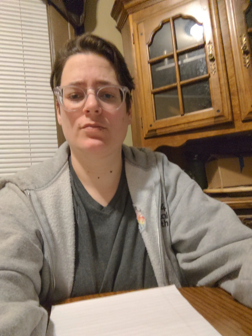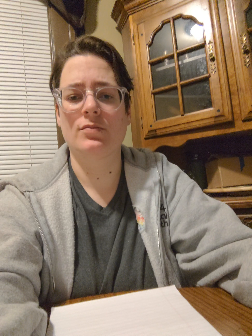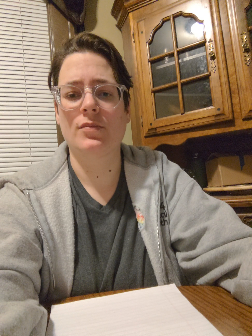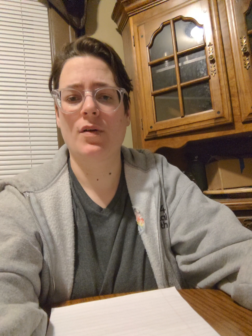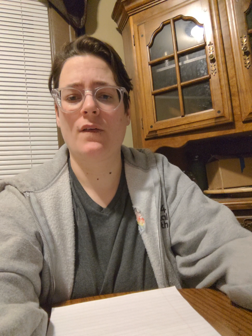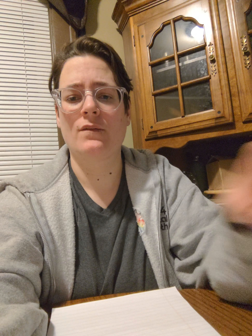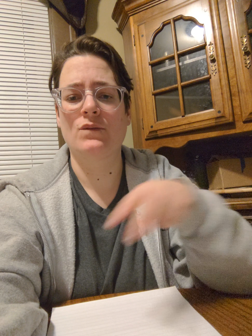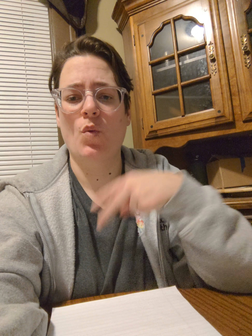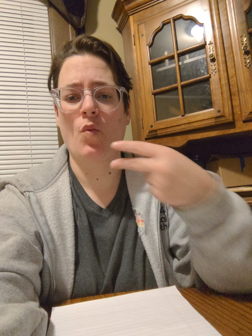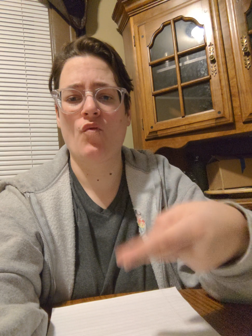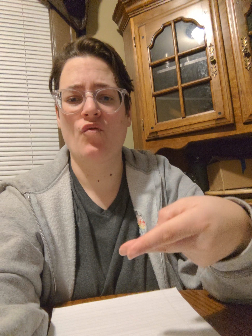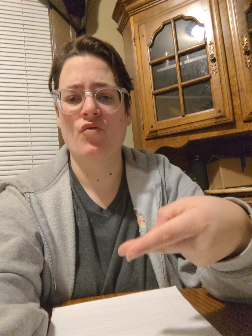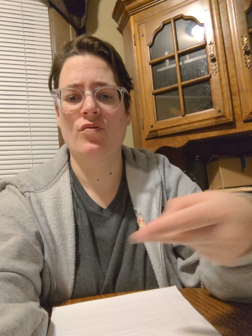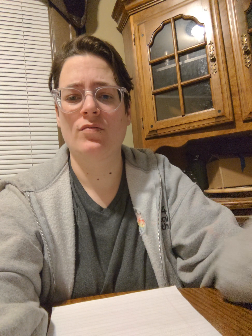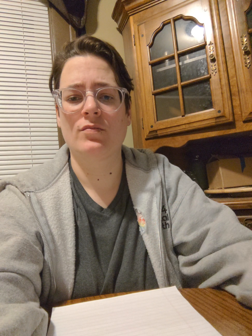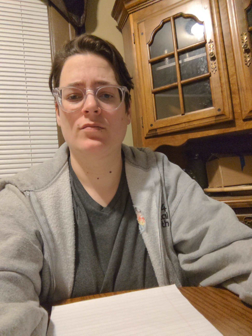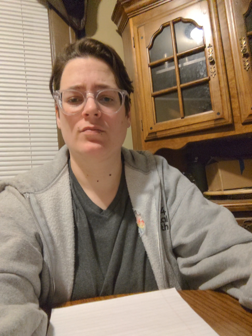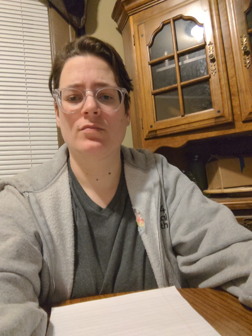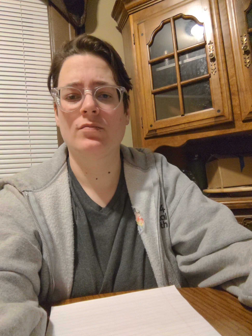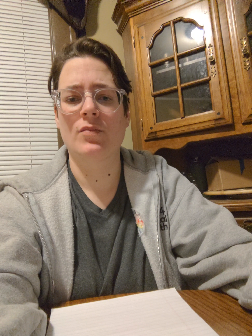fall